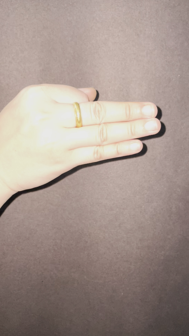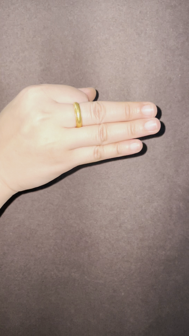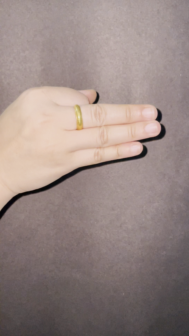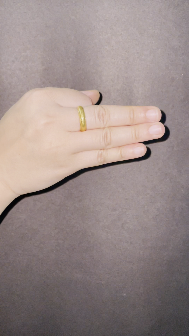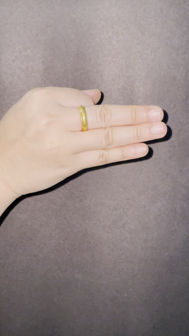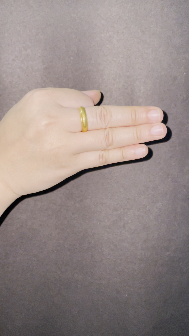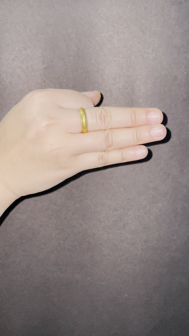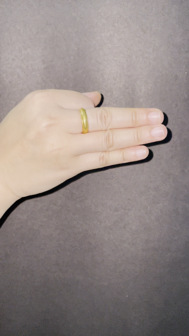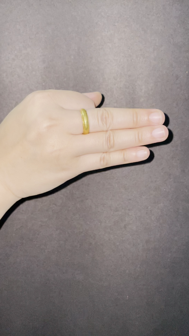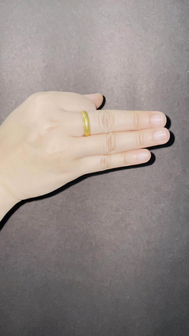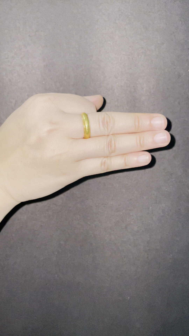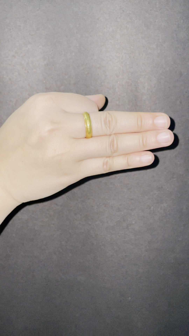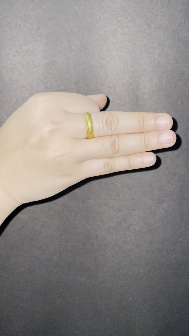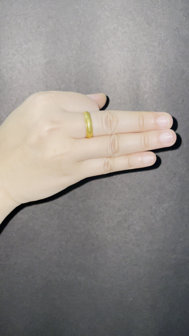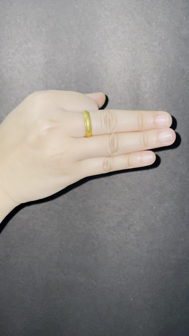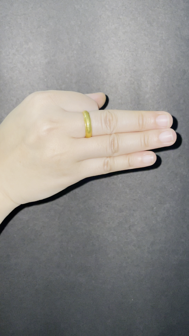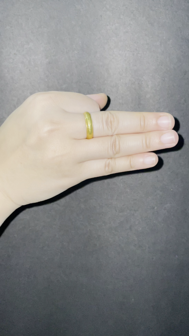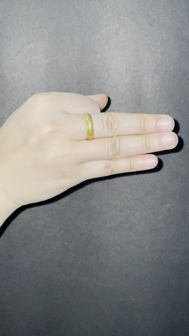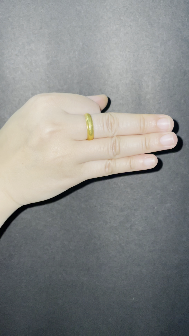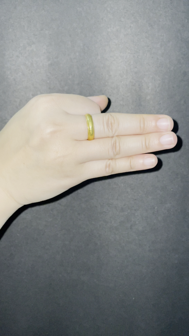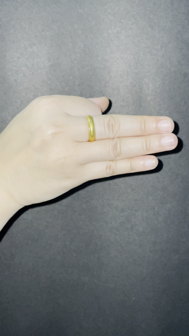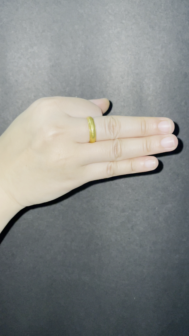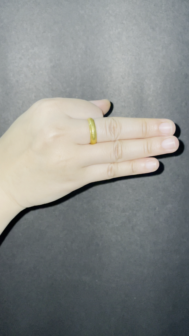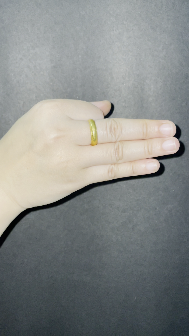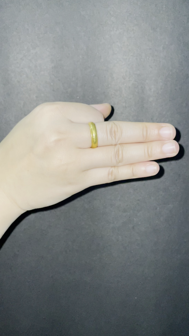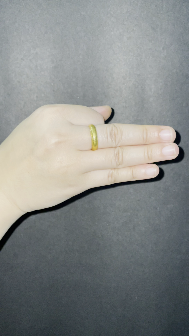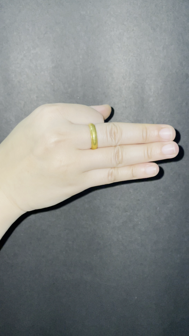ध